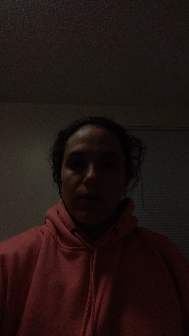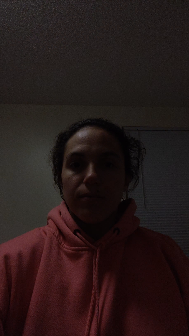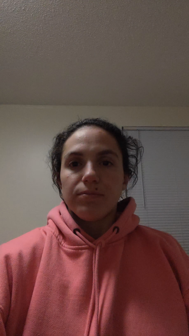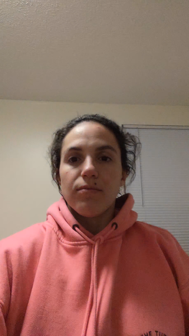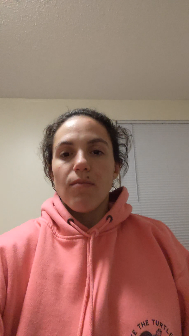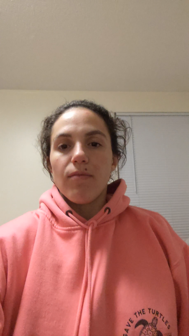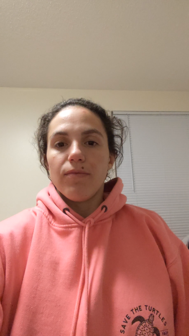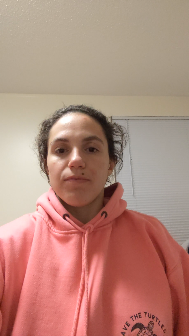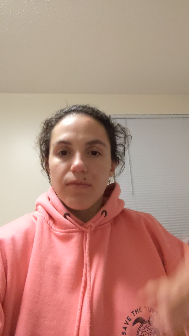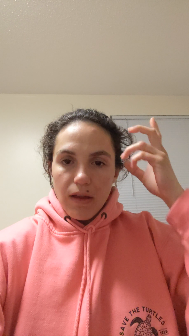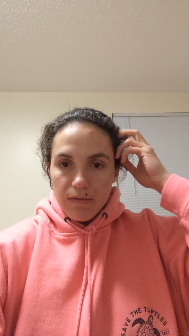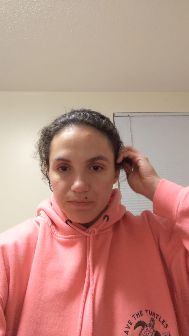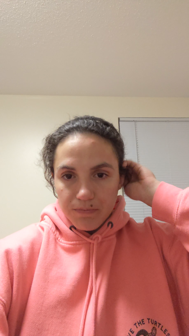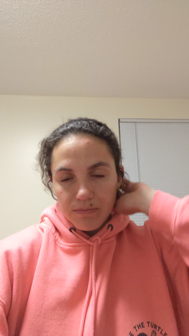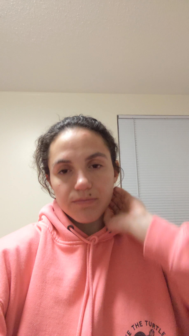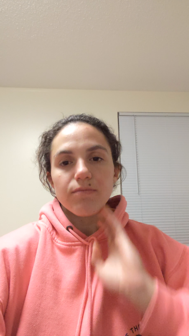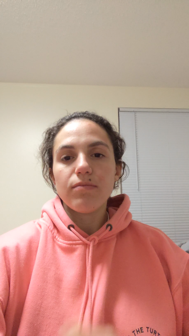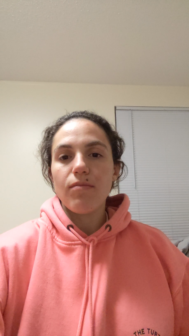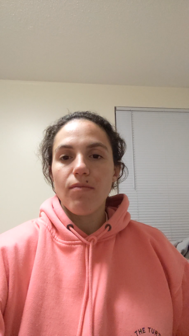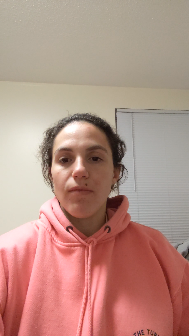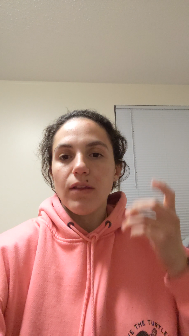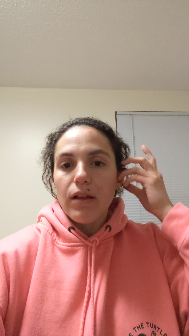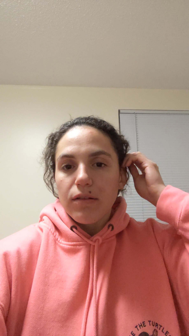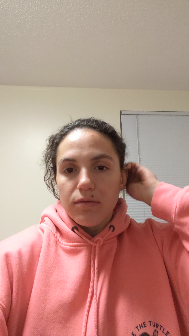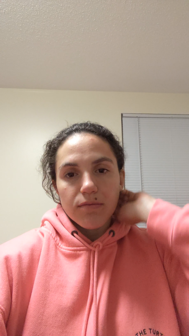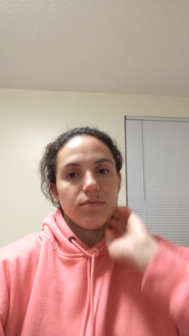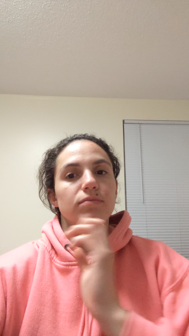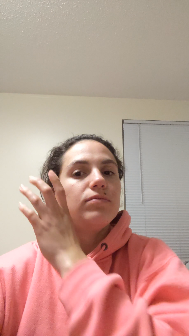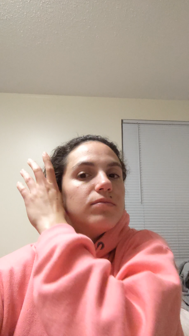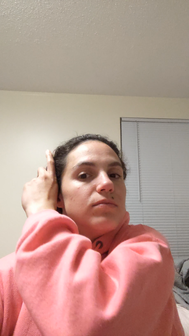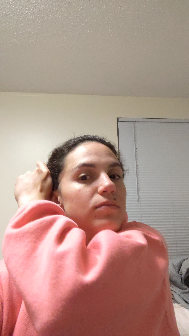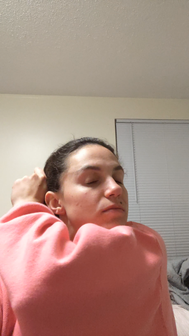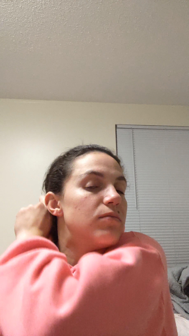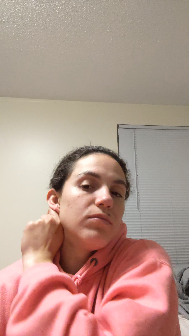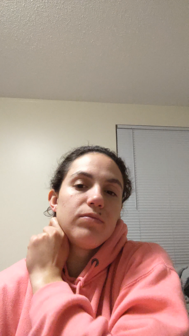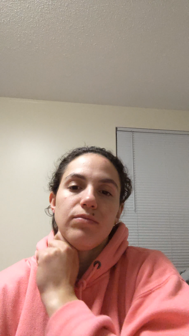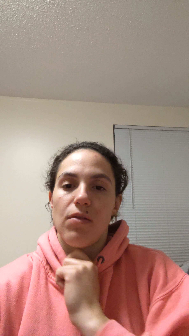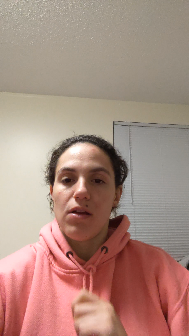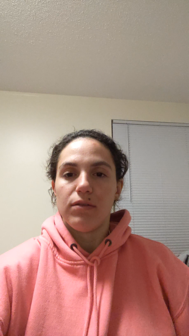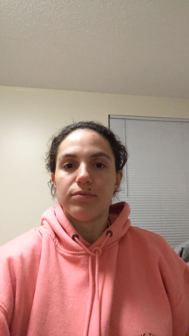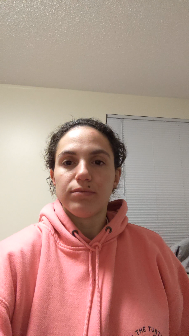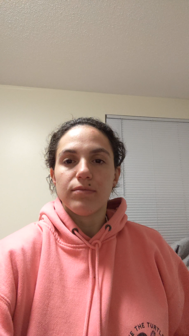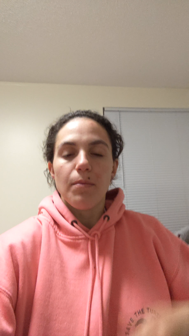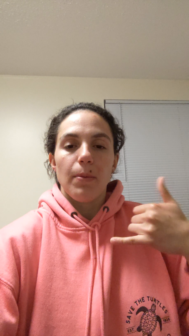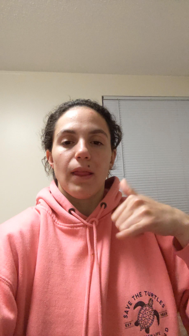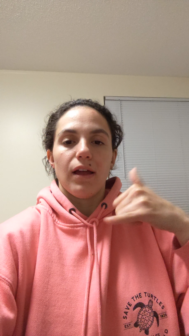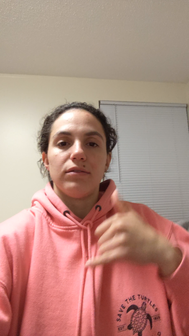play